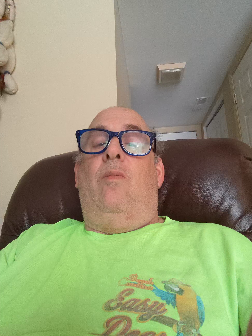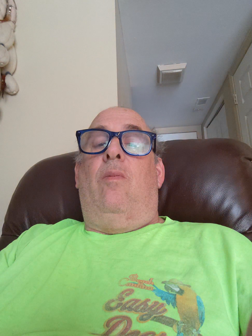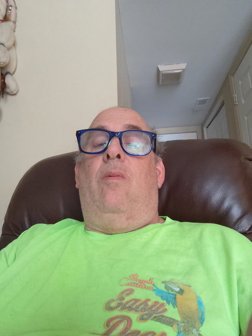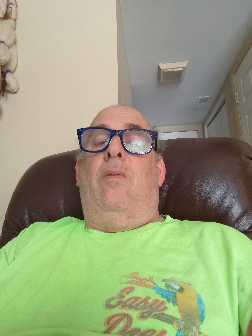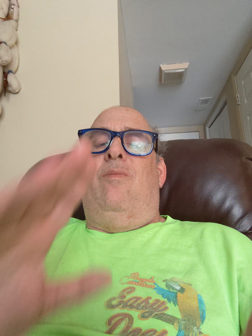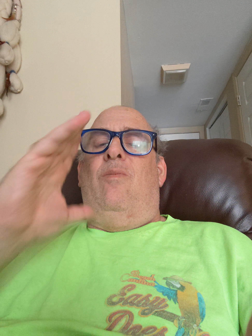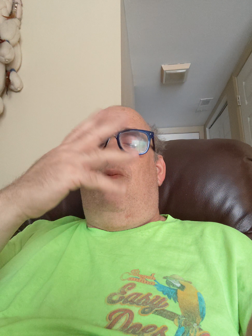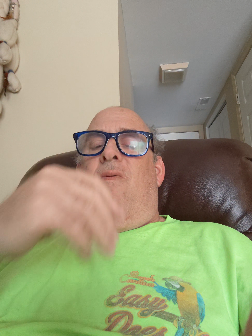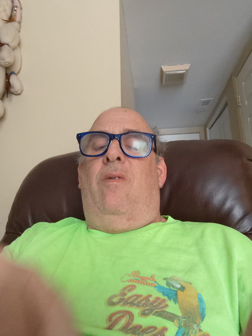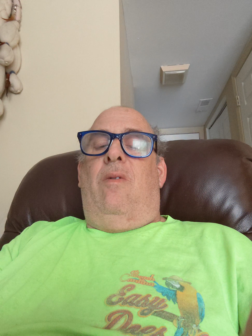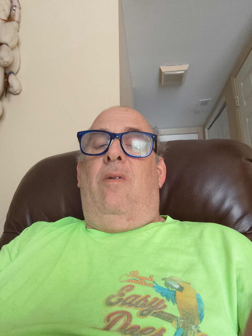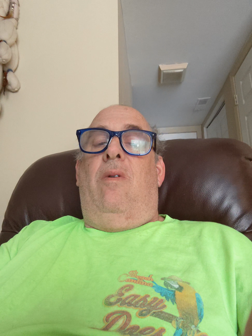pretty